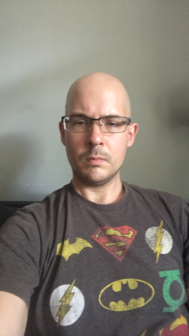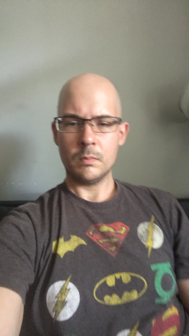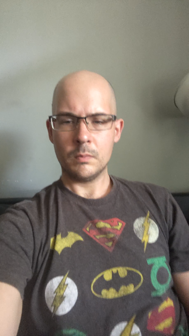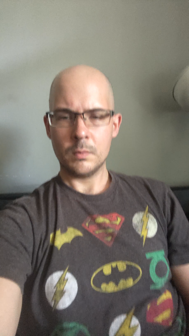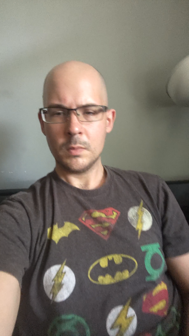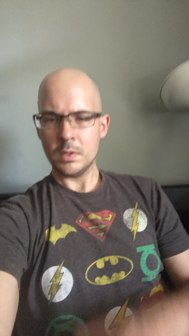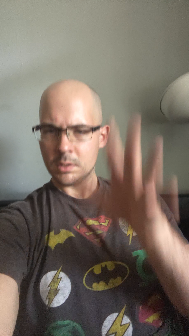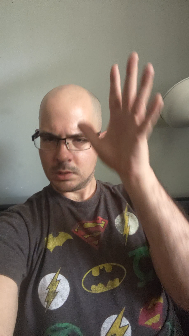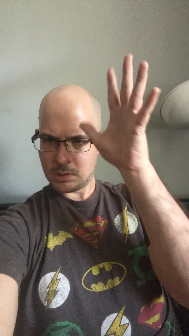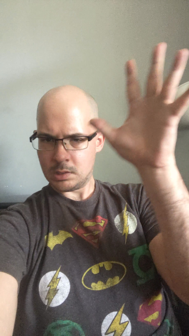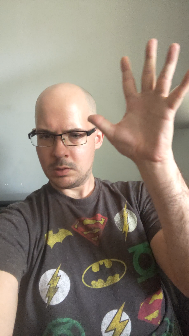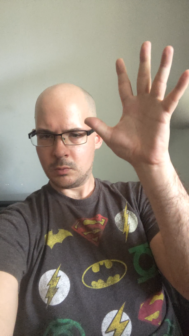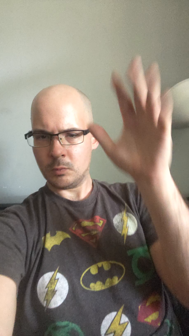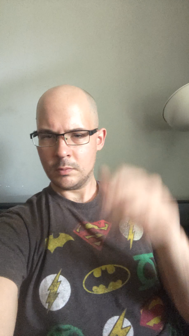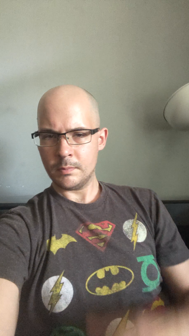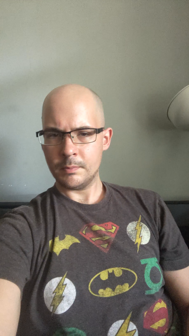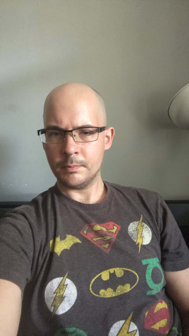deer